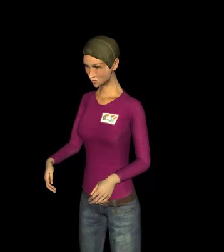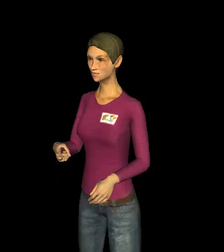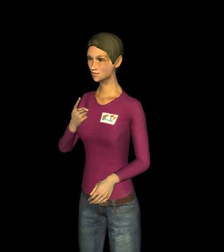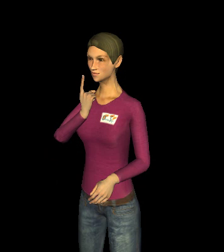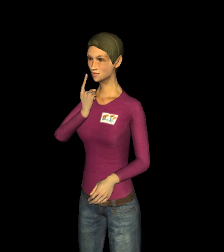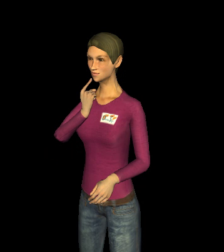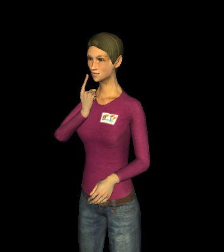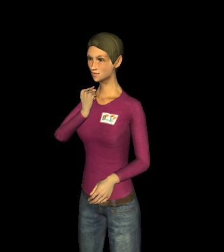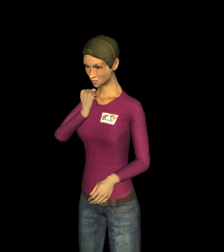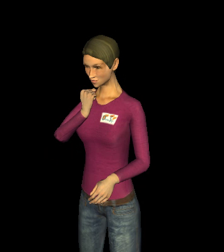أحمر